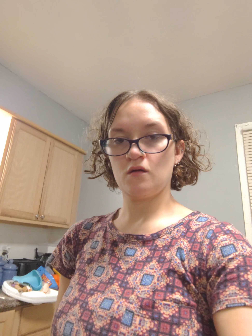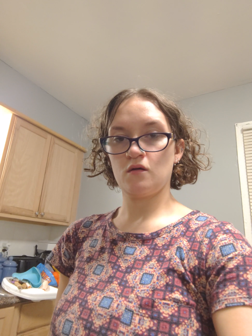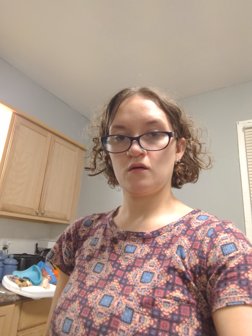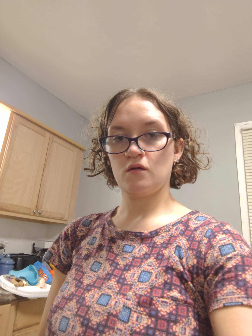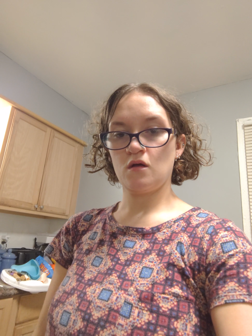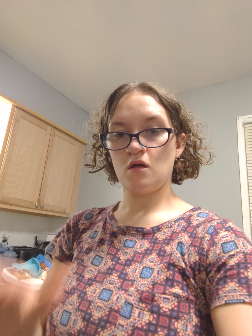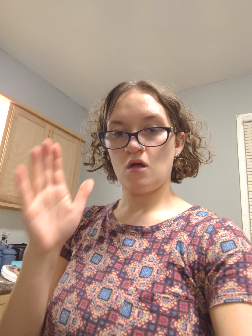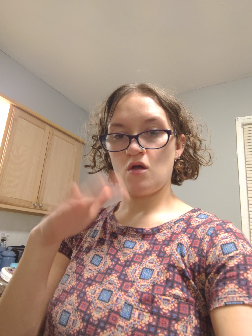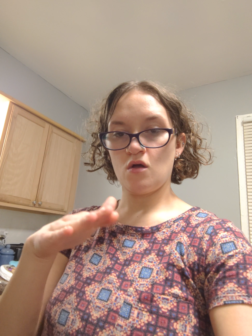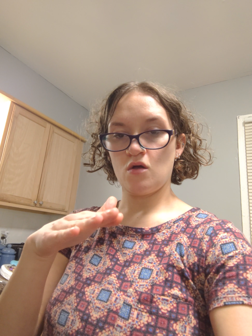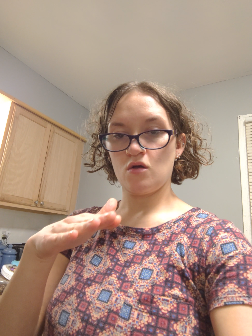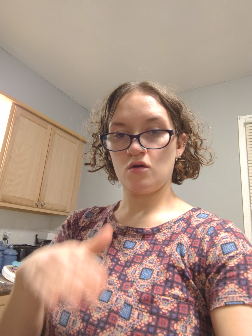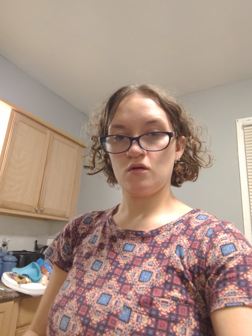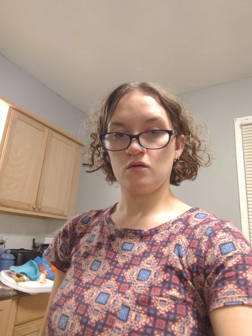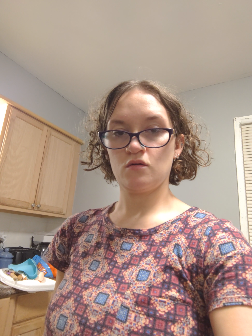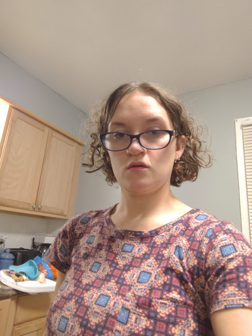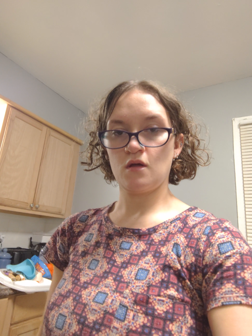on